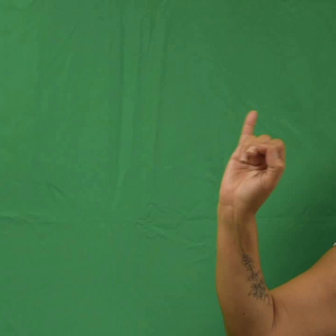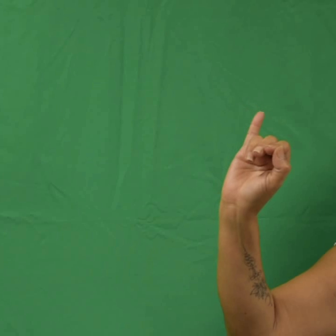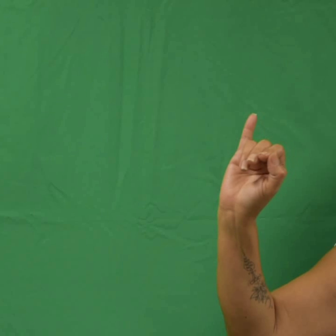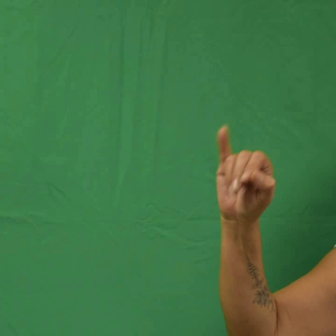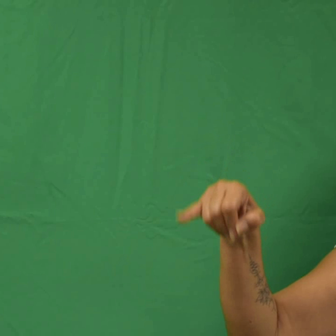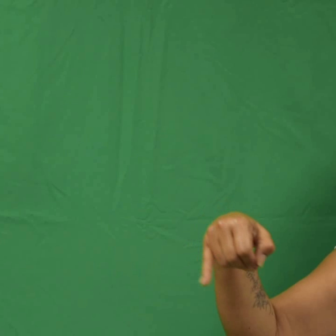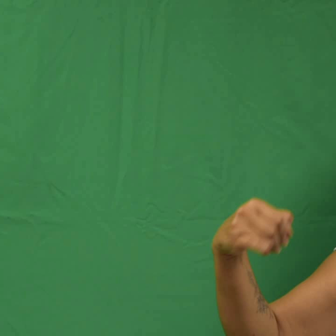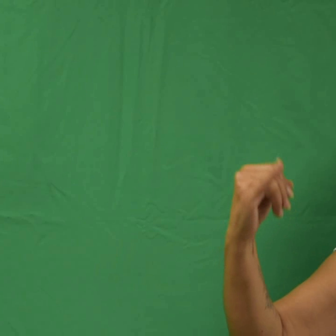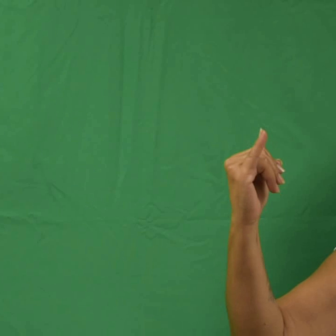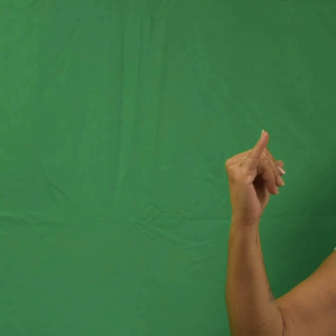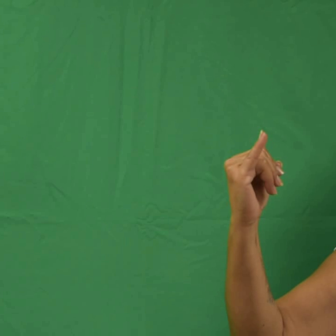J